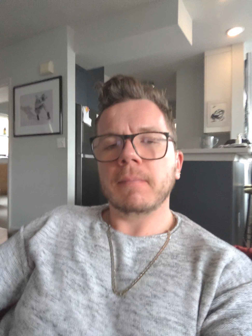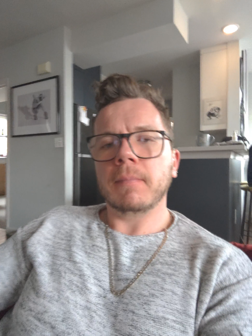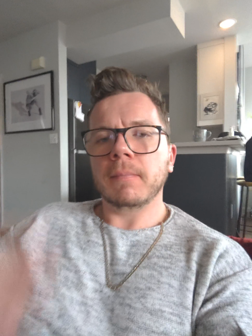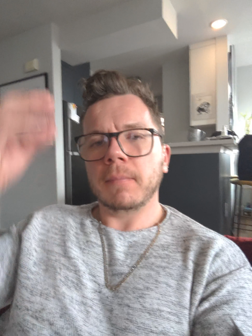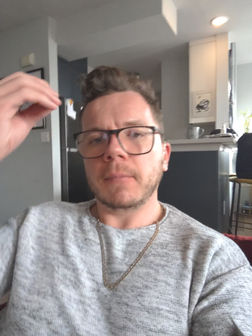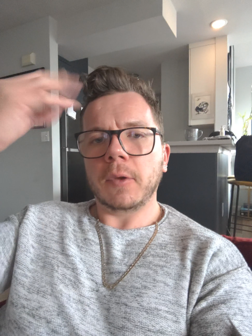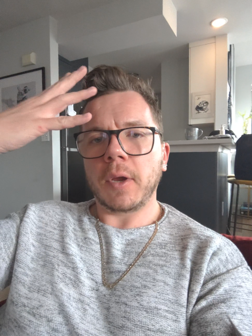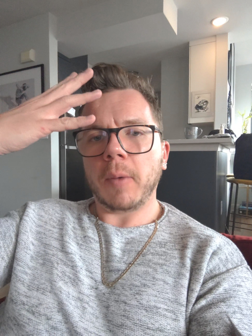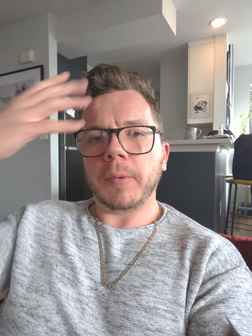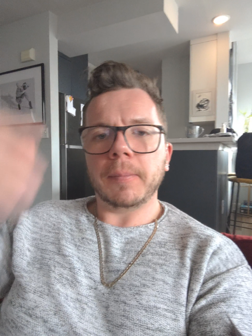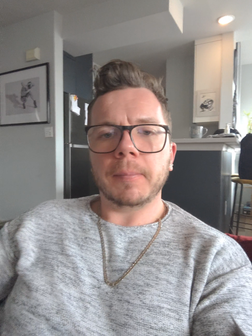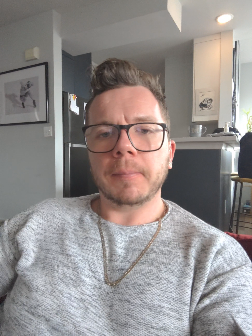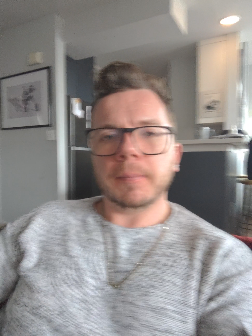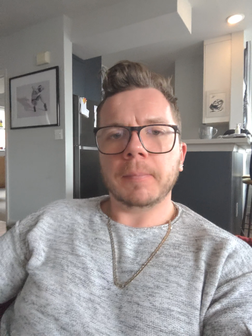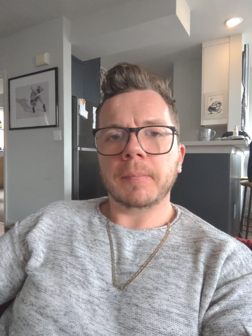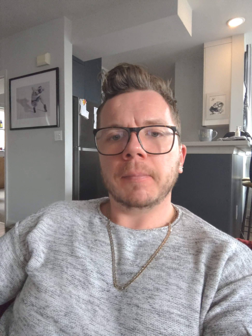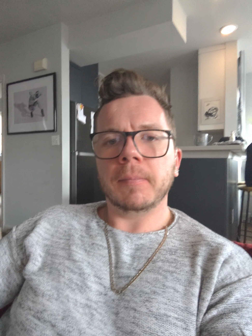shower